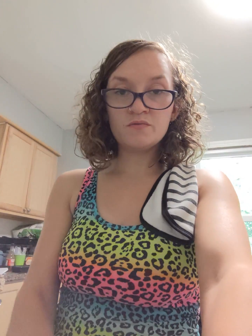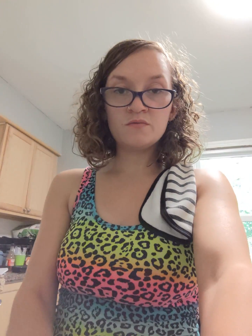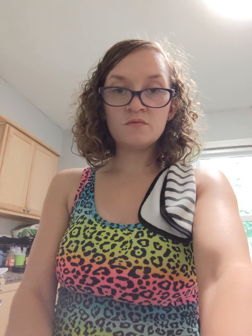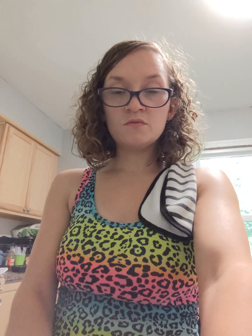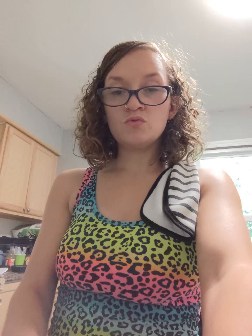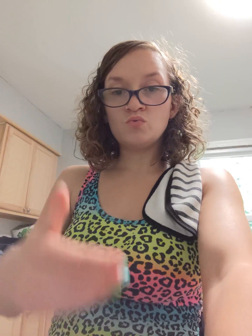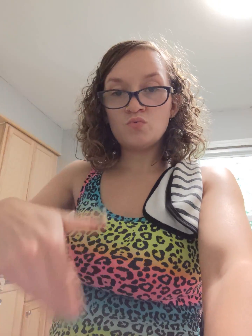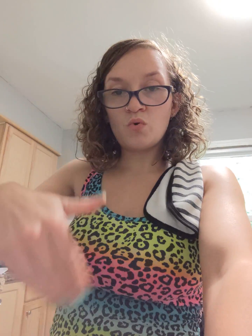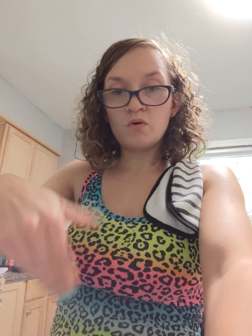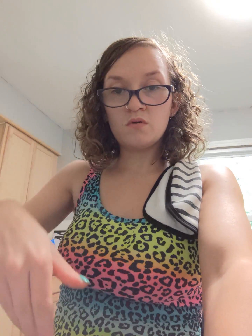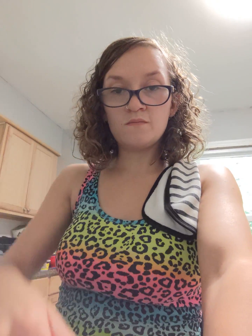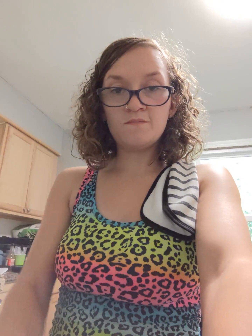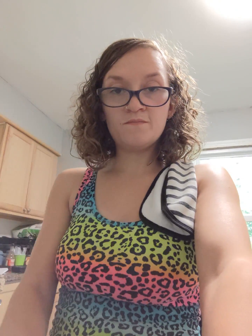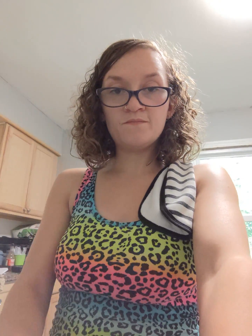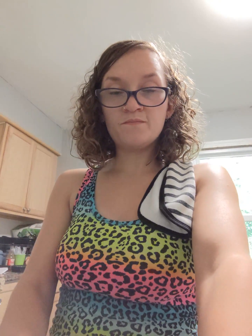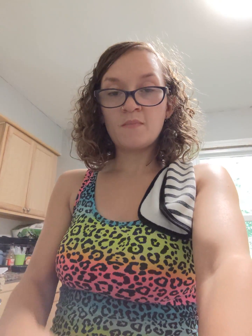shorts